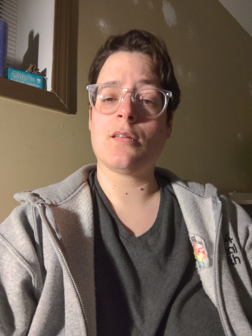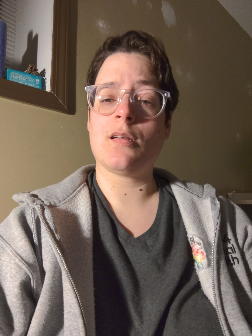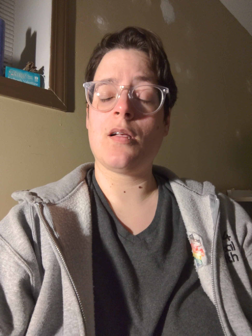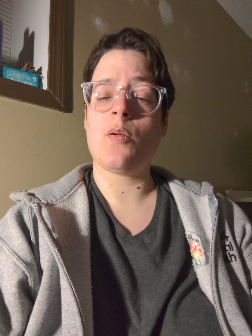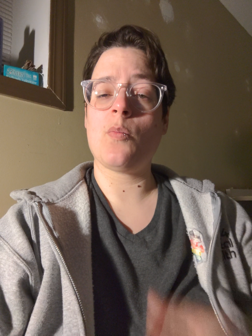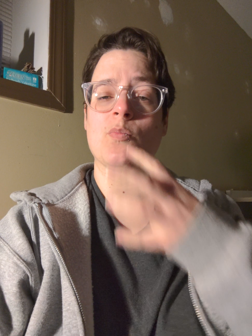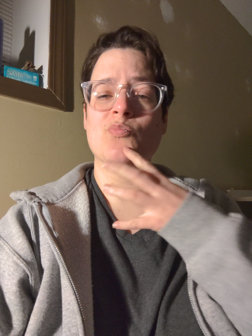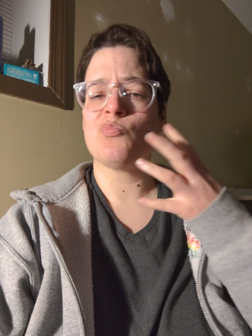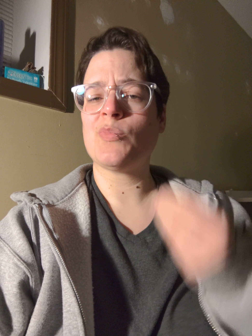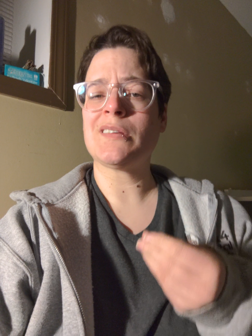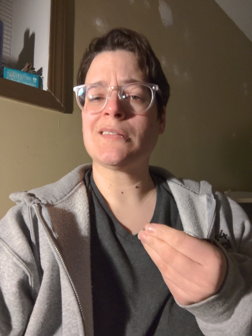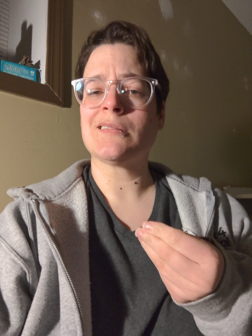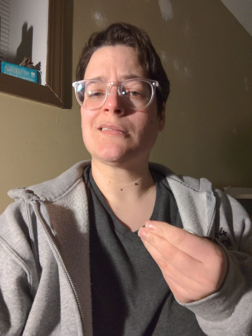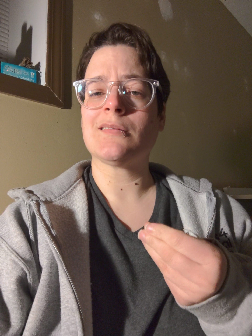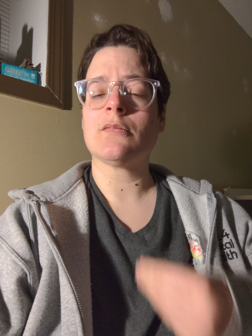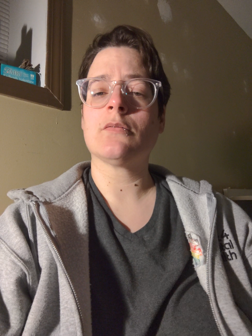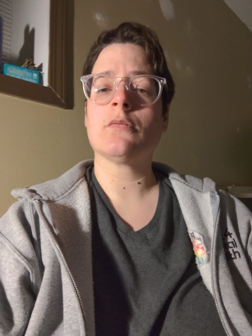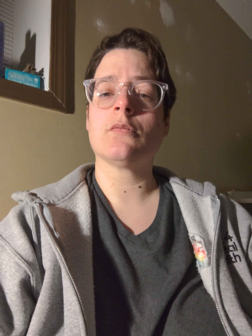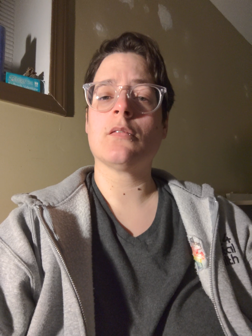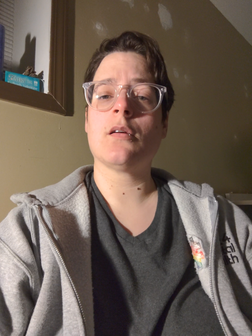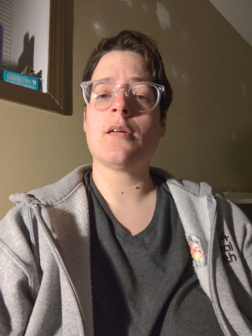wet